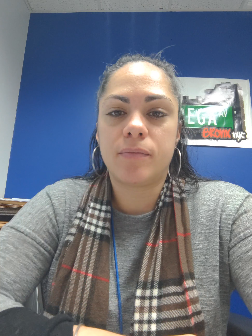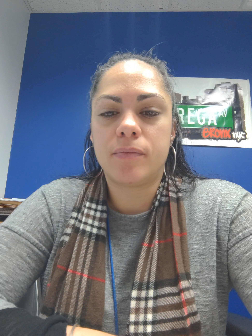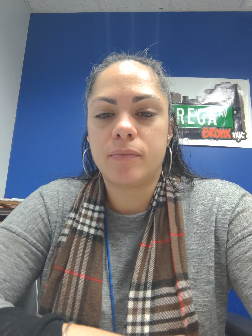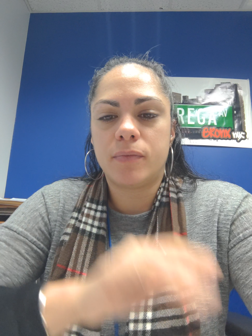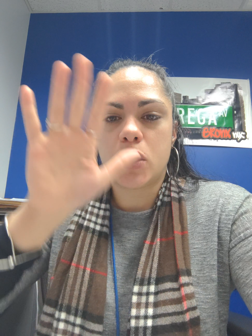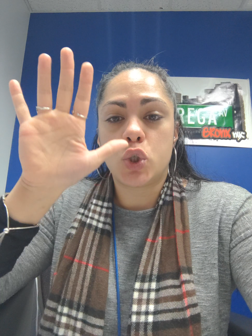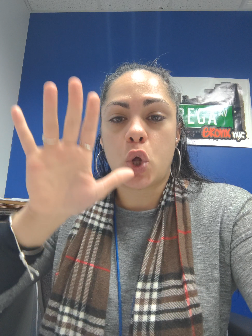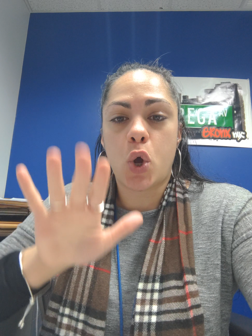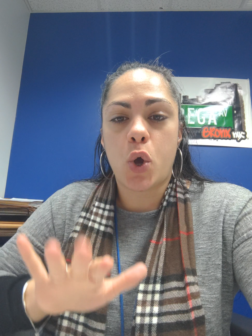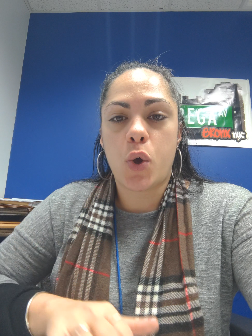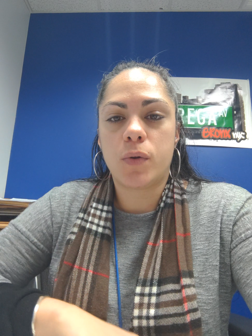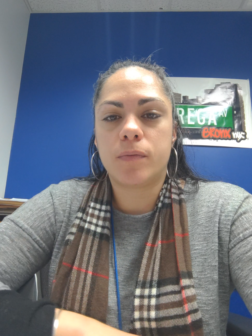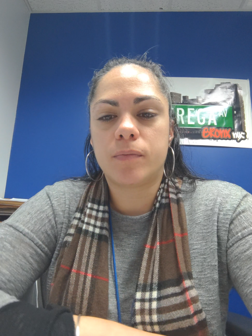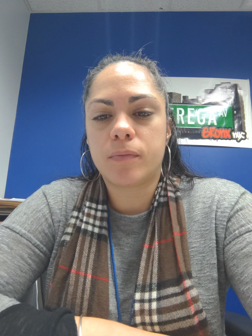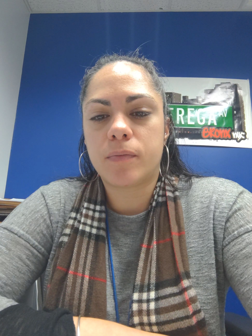snow